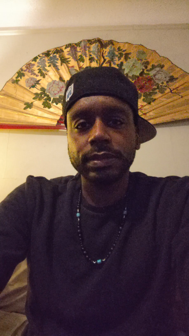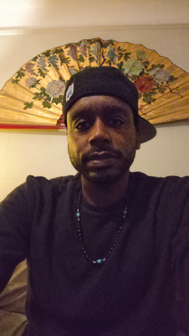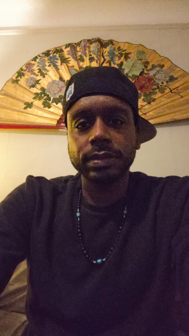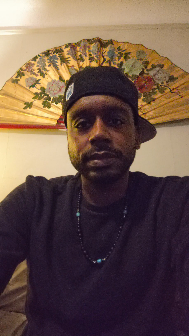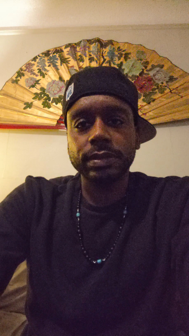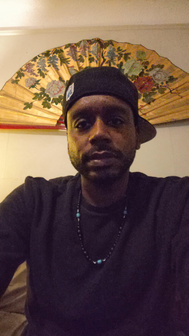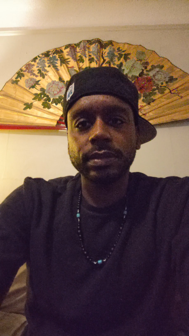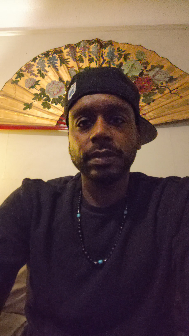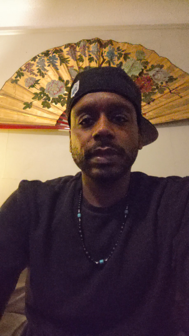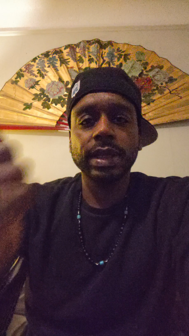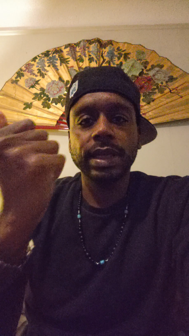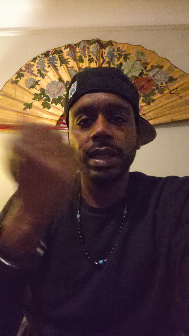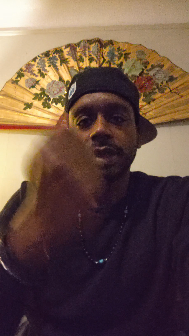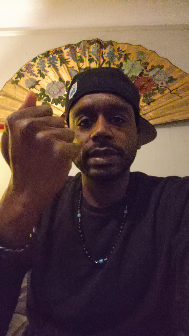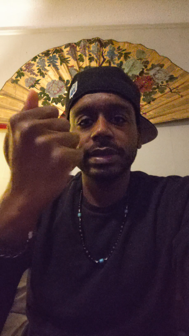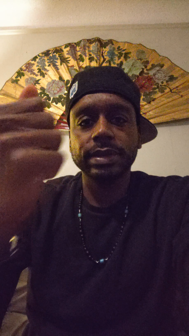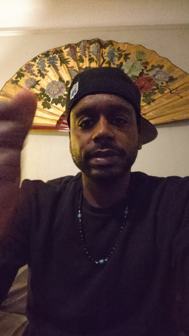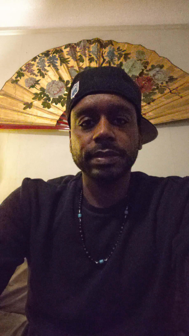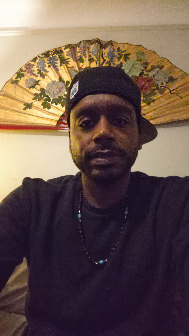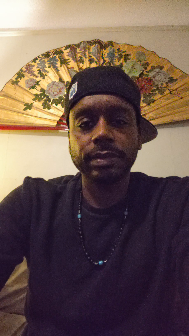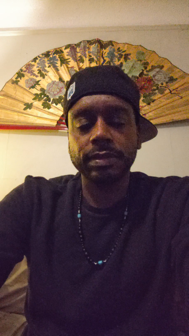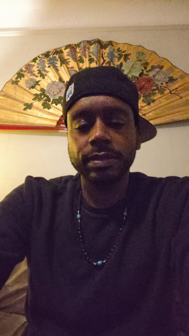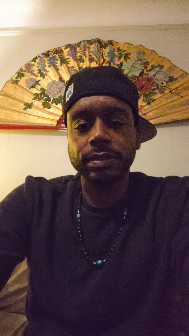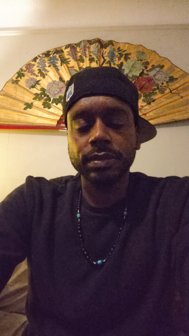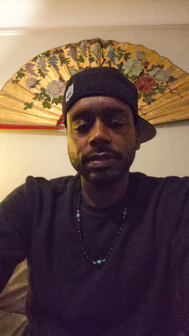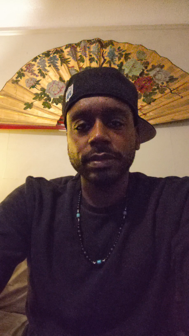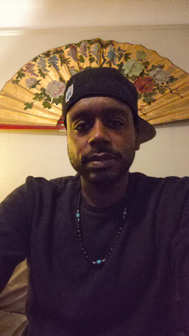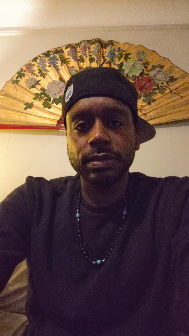hit